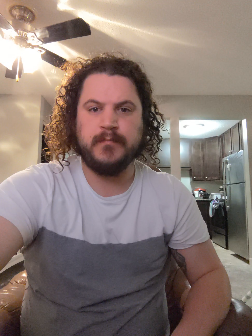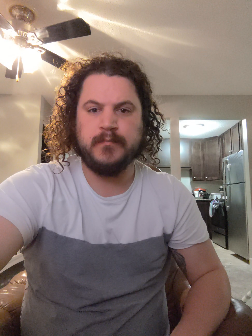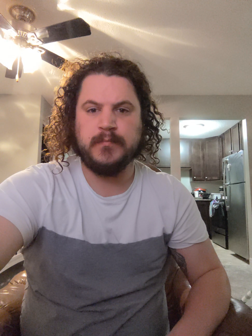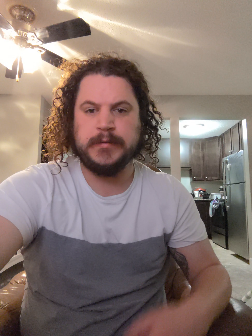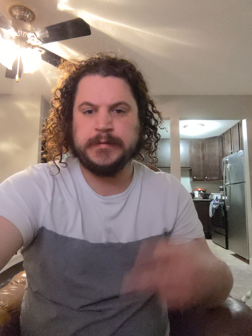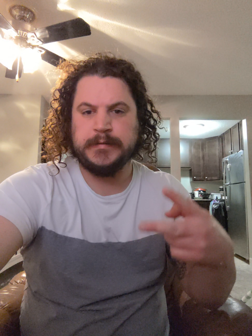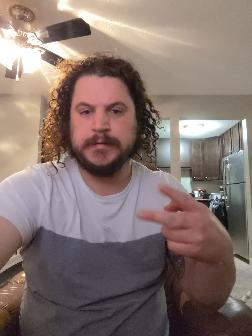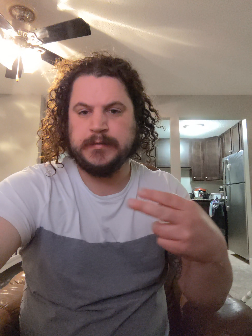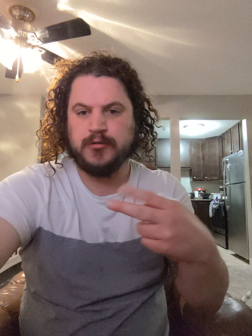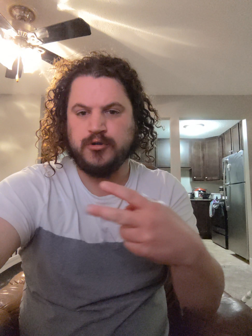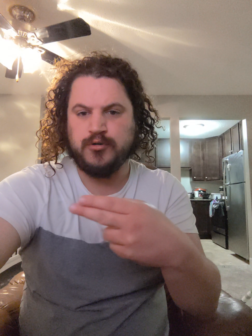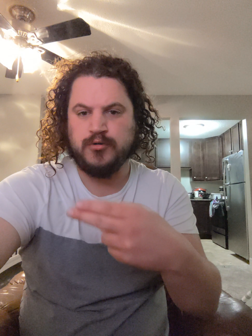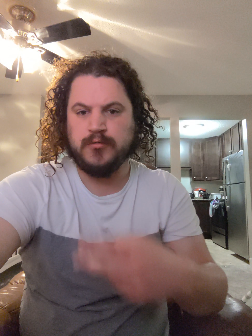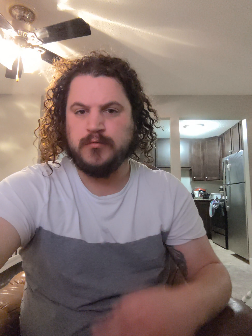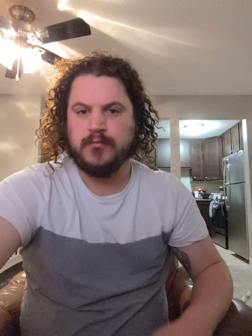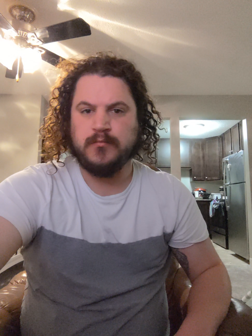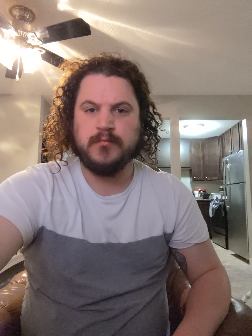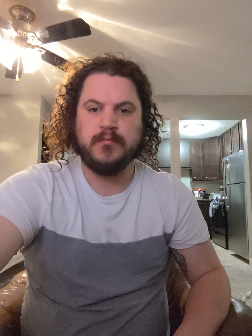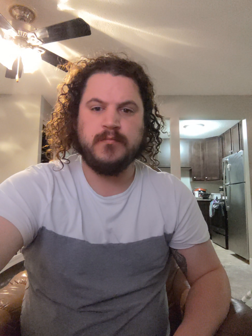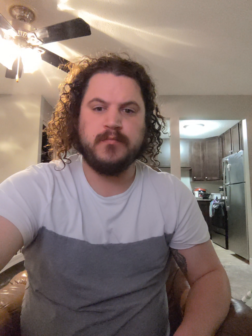scissors